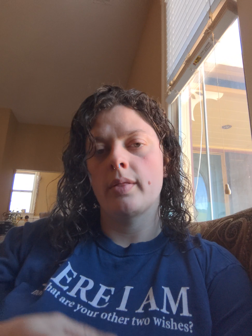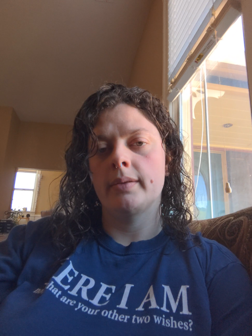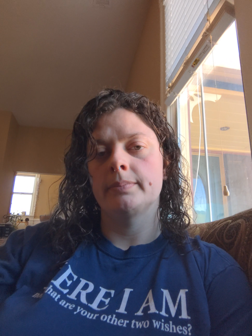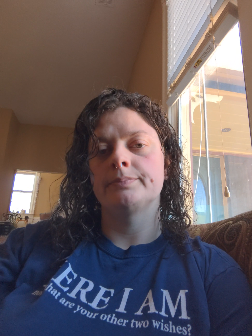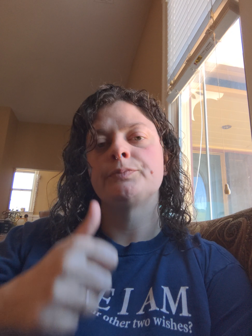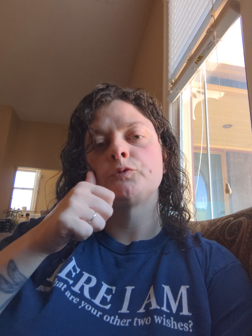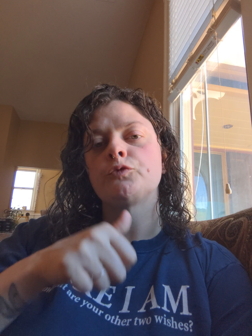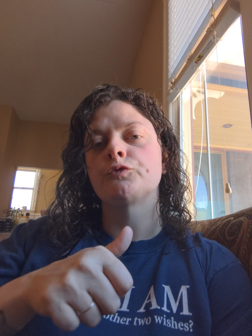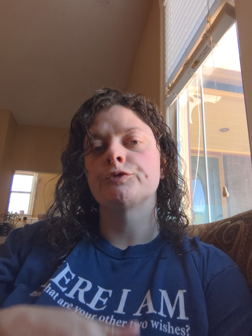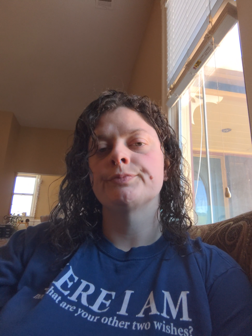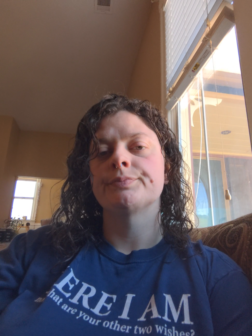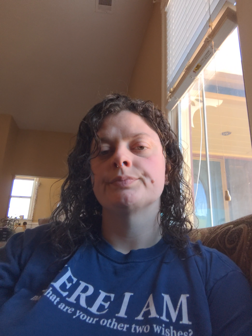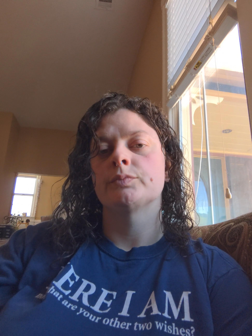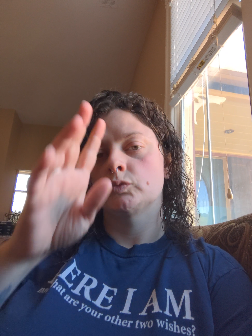girl